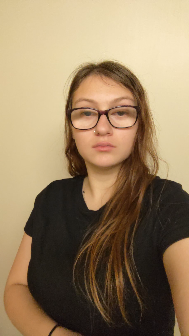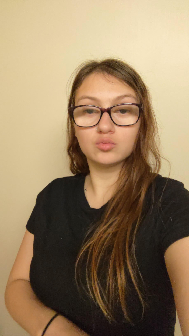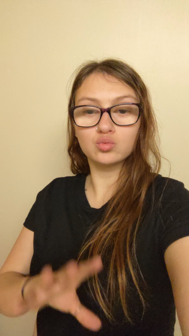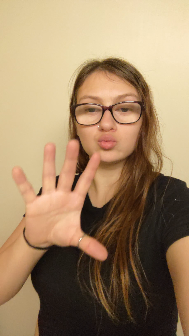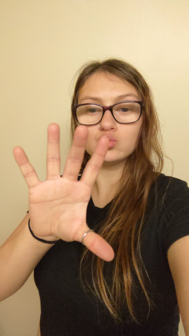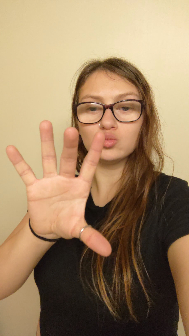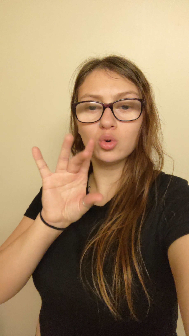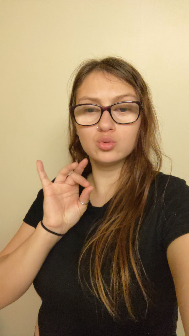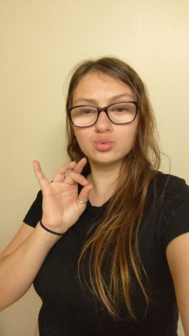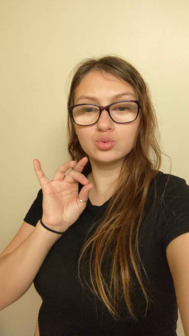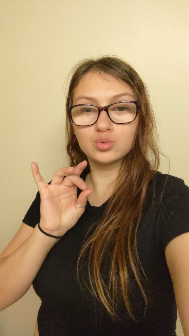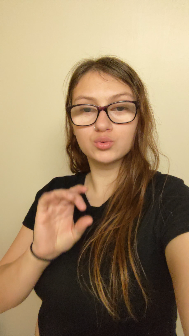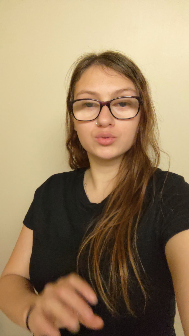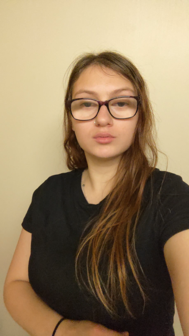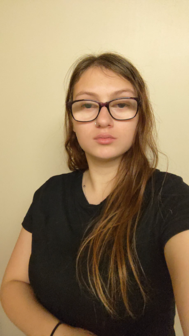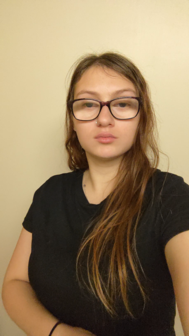choose